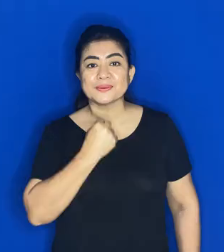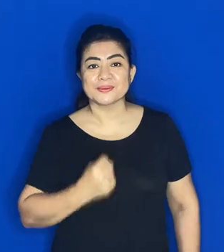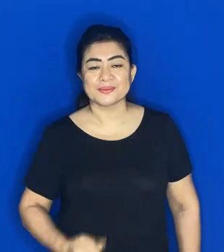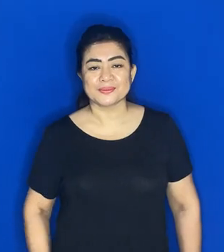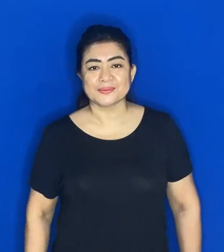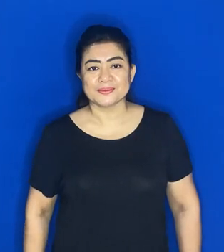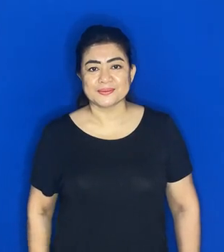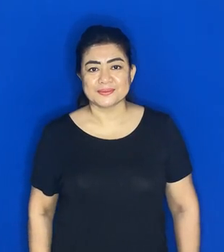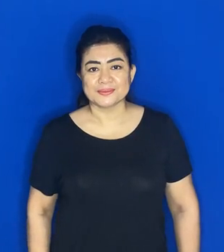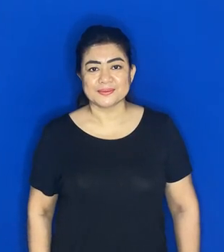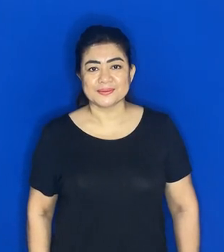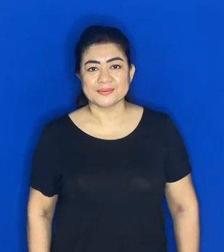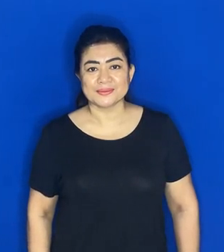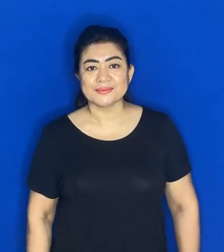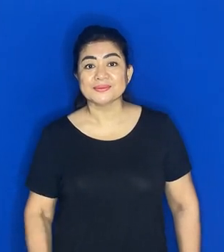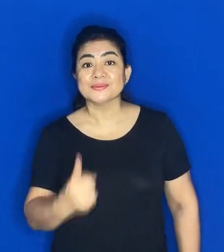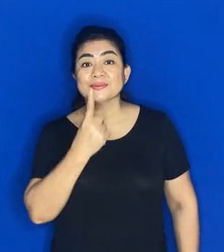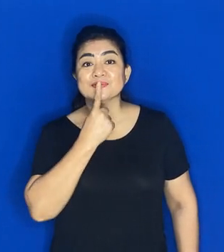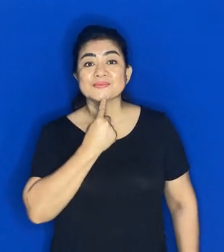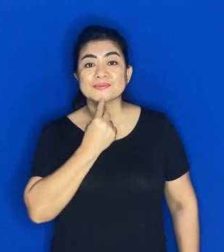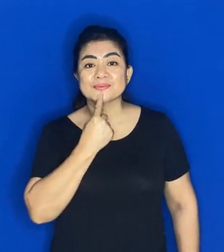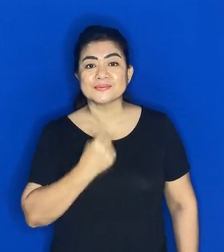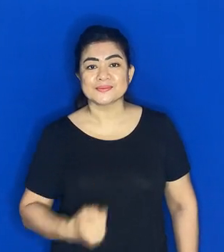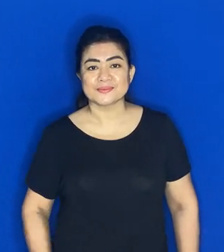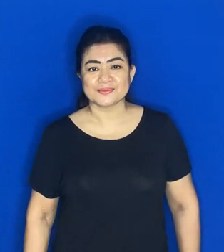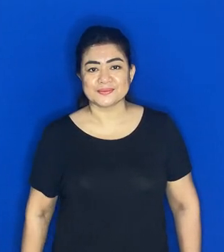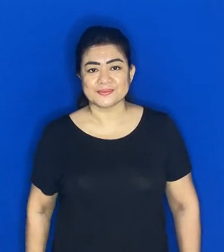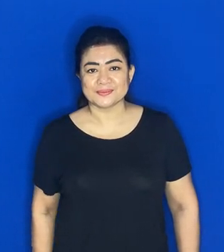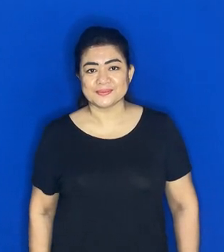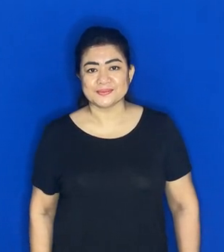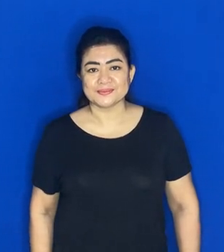red